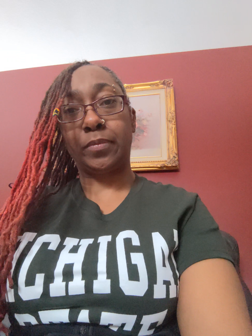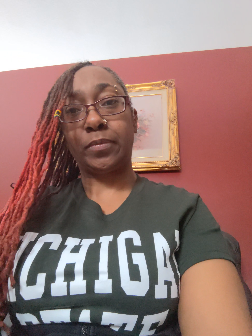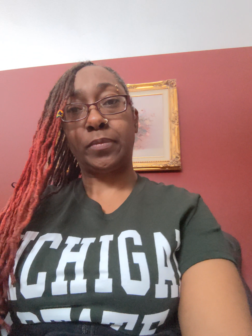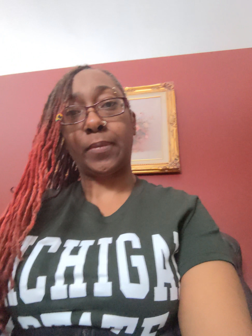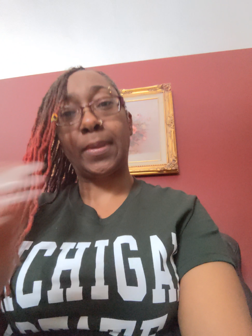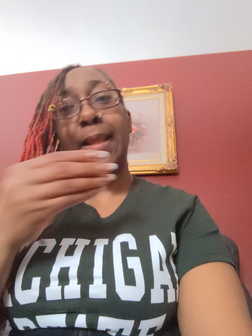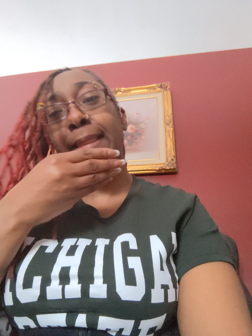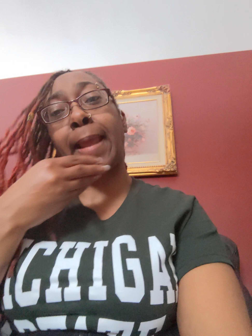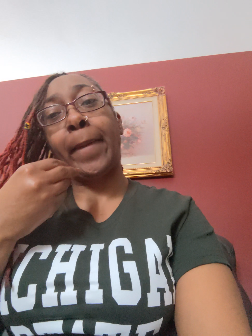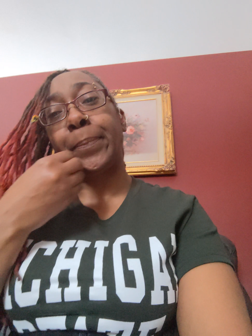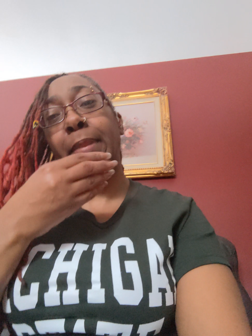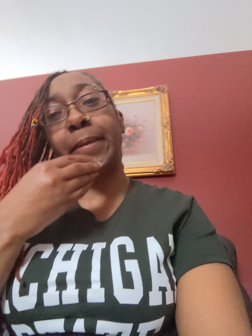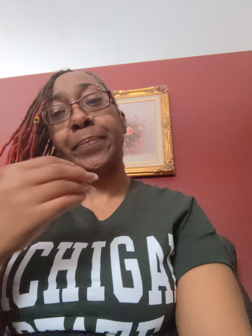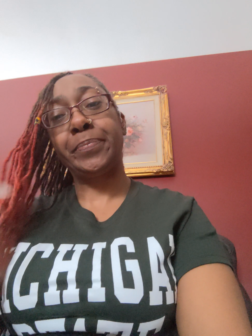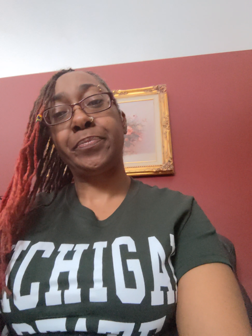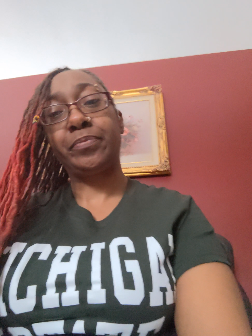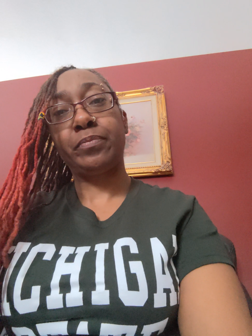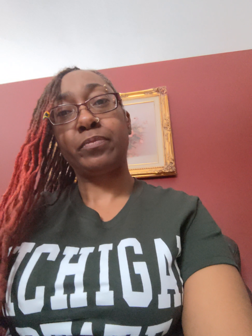napkin